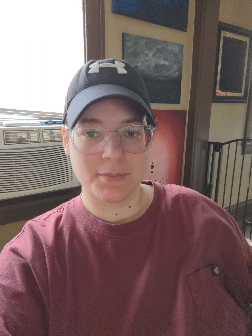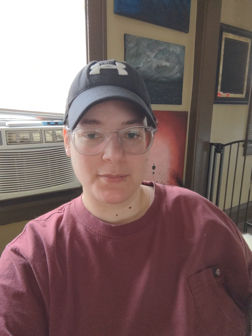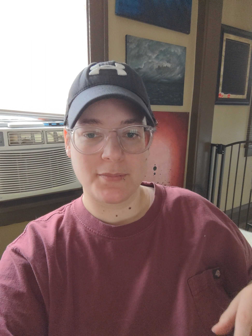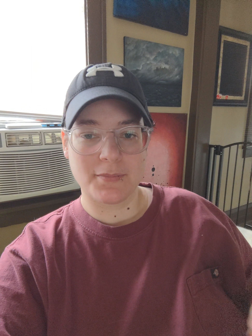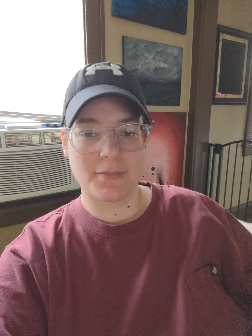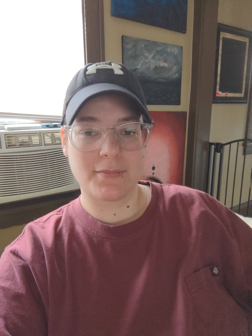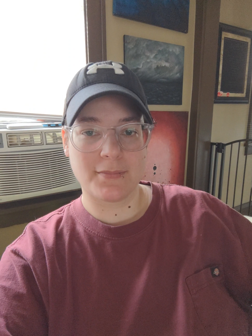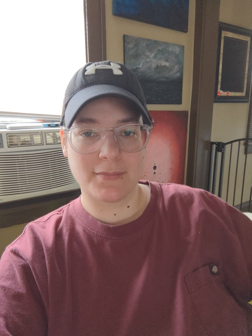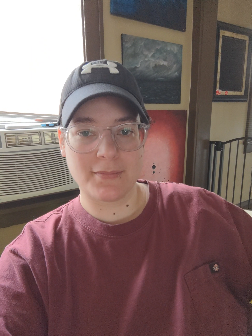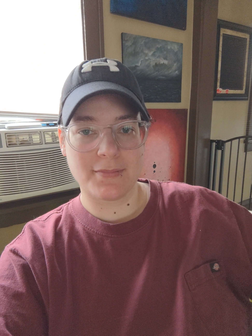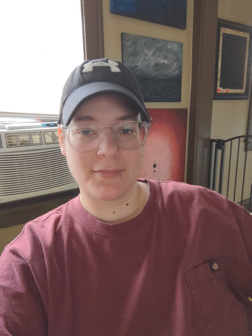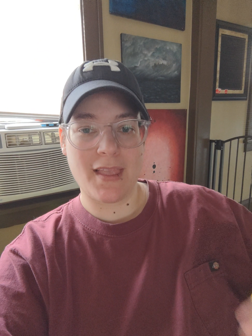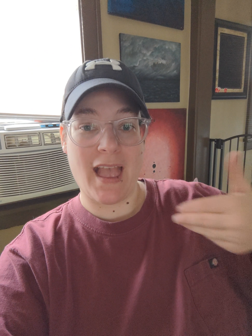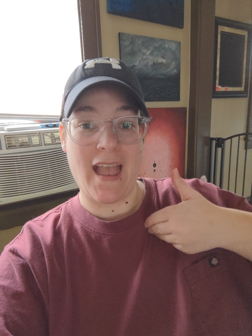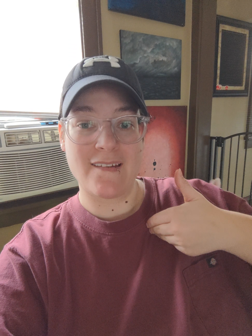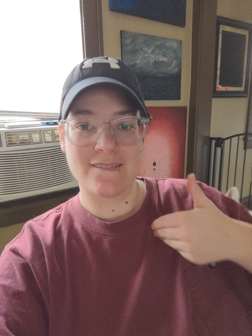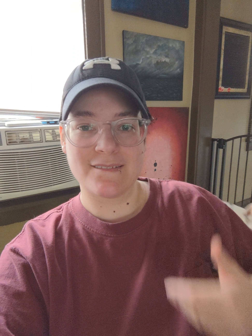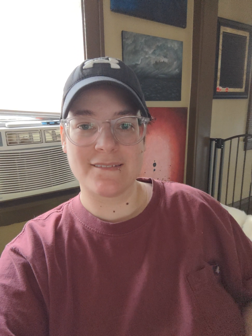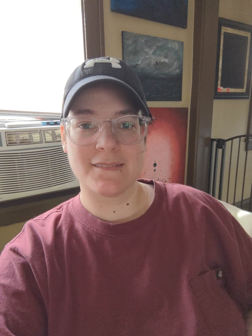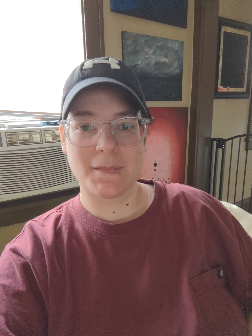have